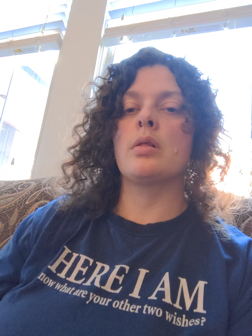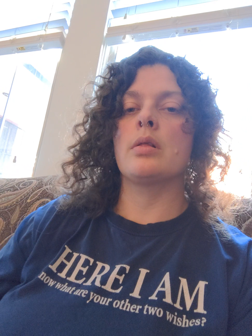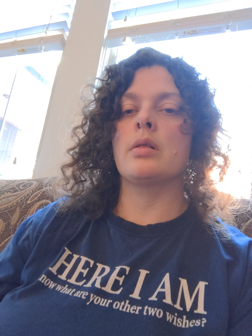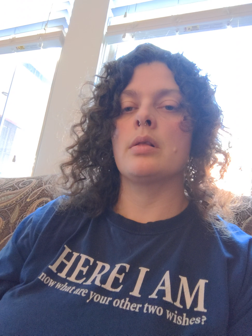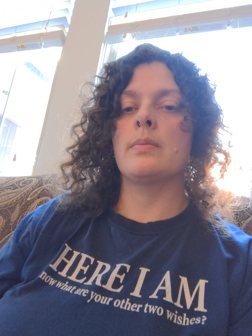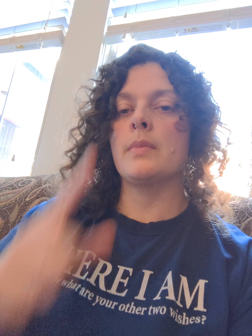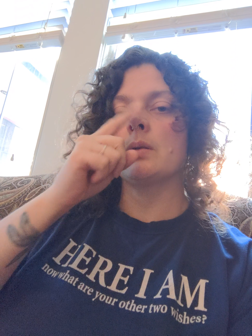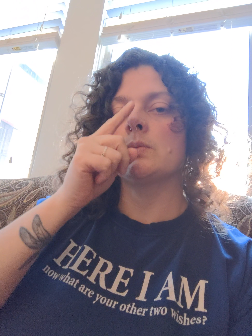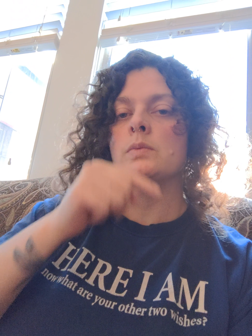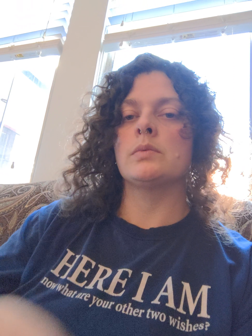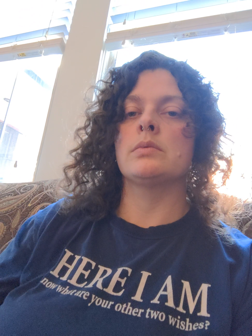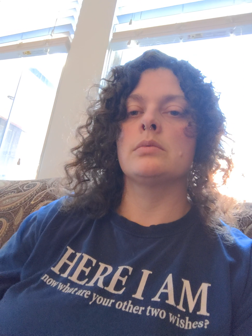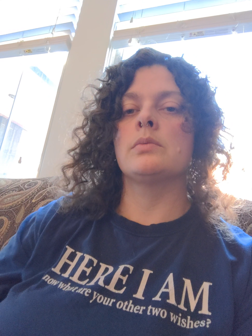mouse